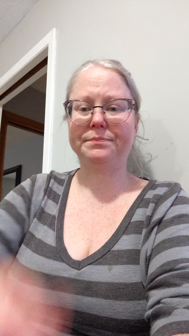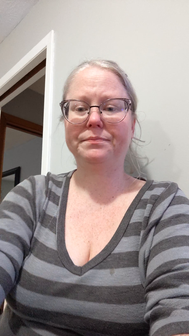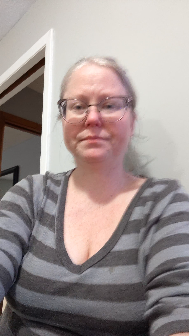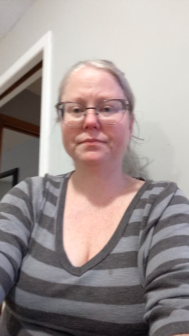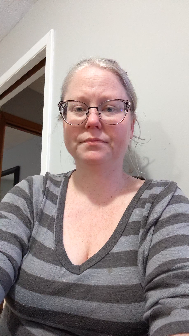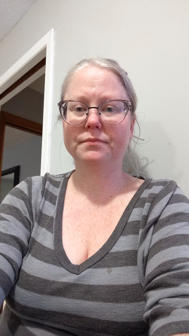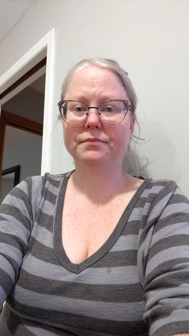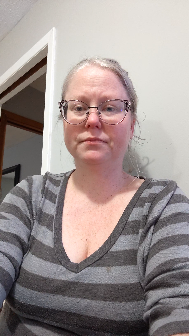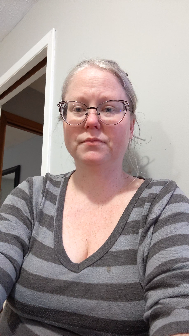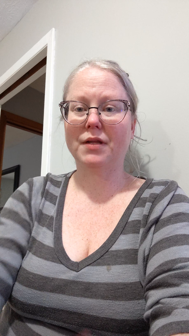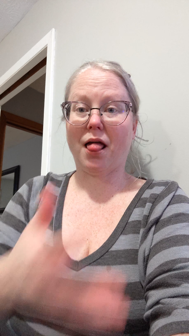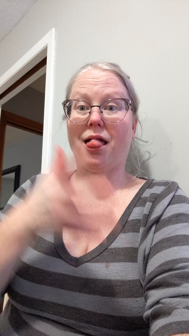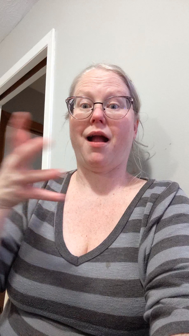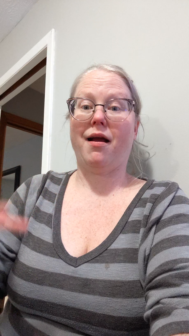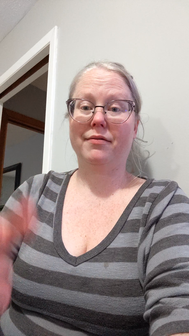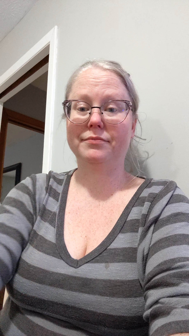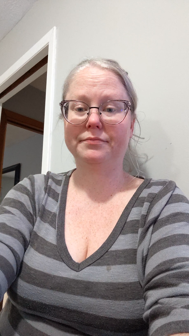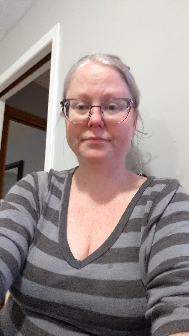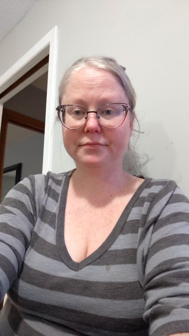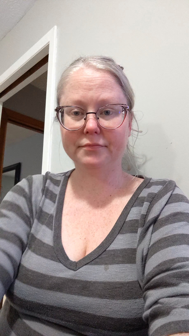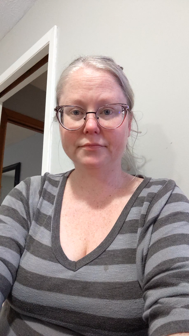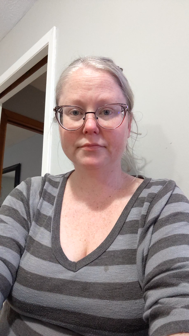a lot